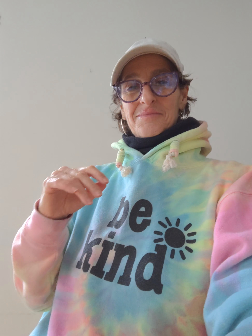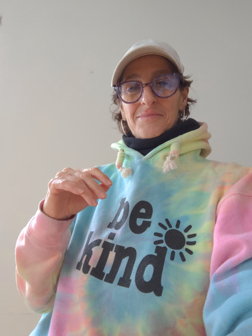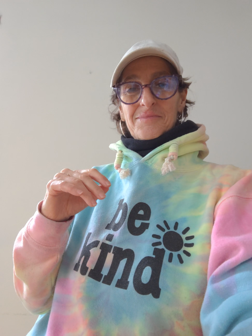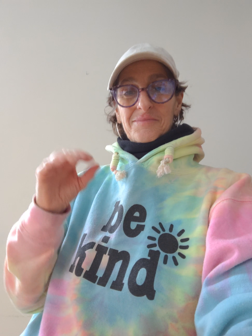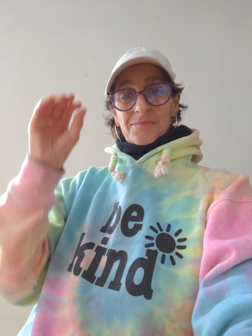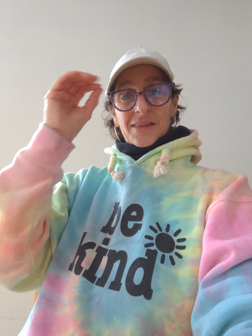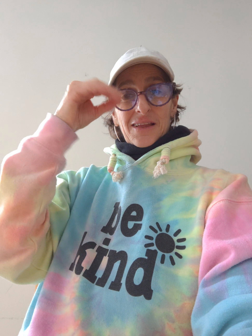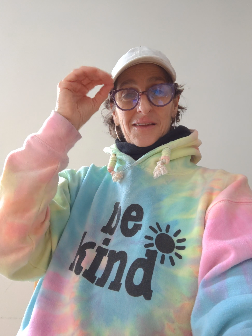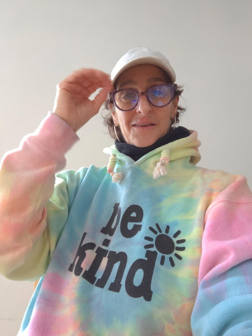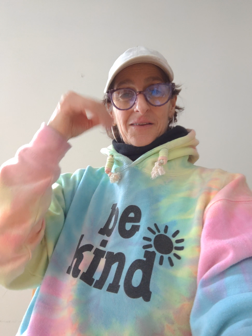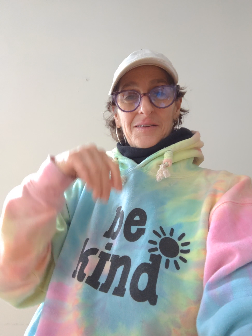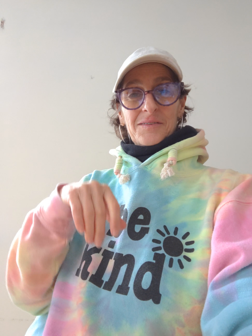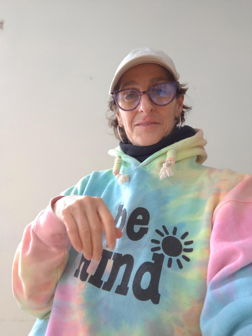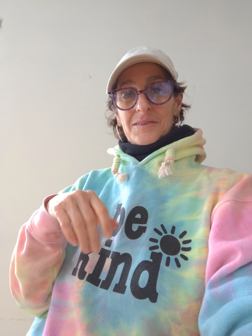owl